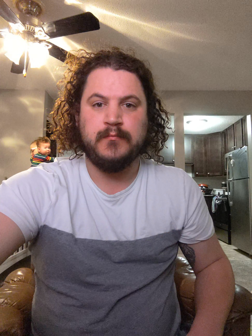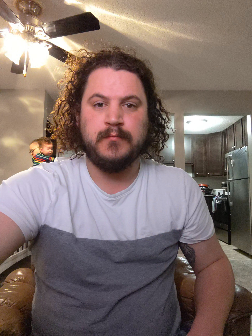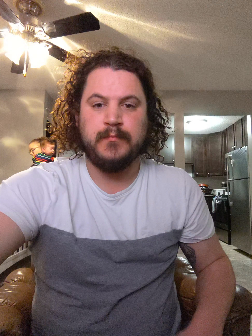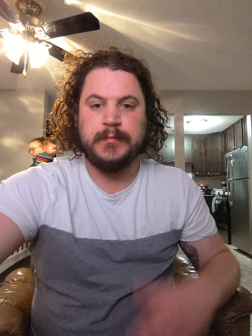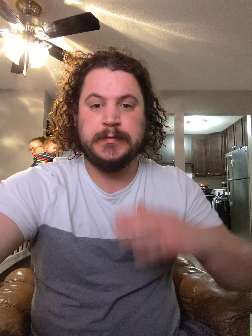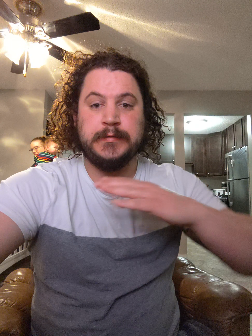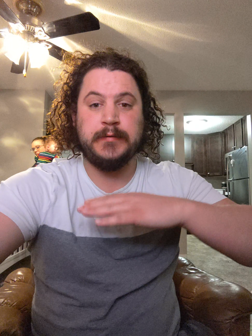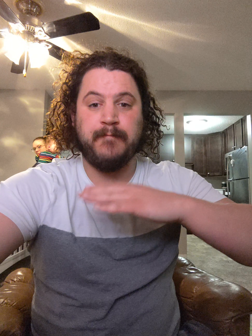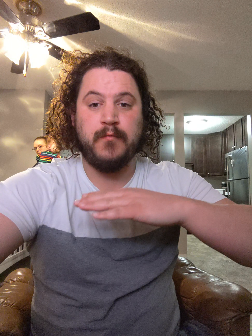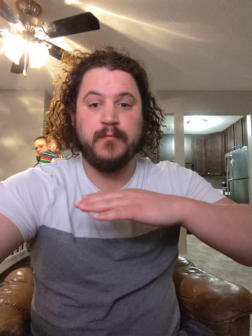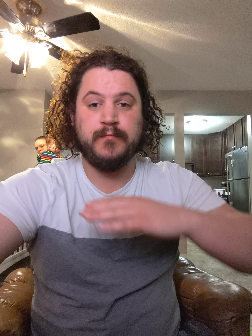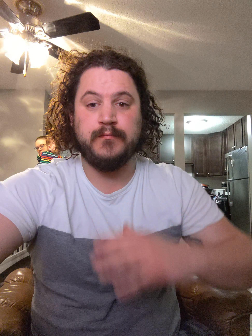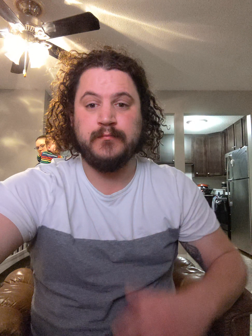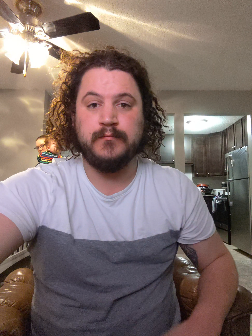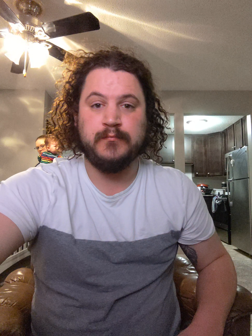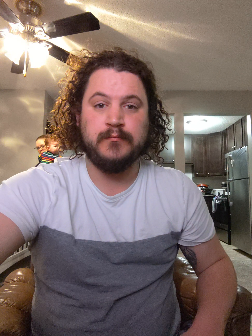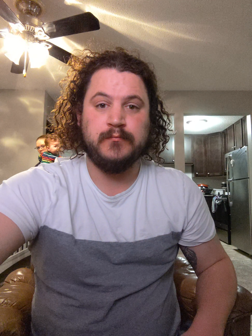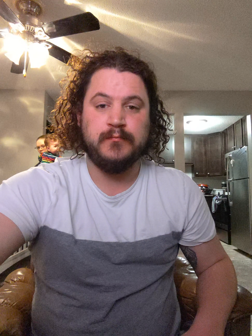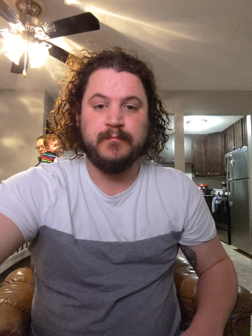table